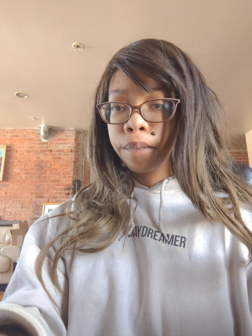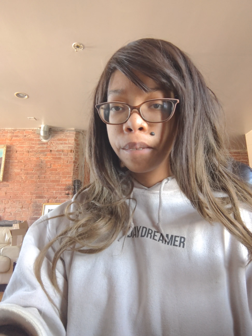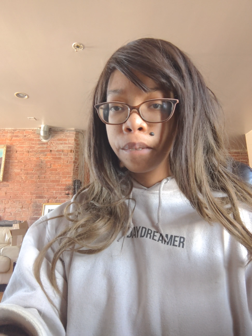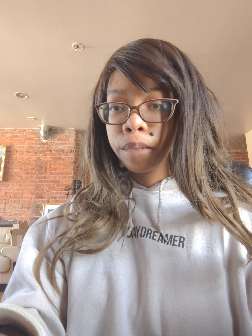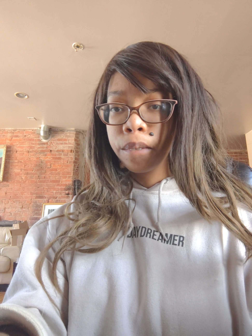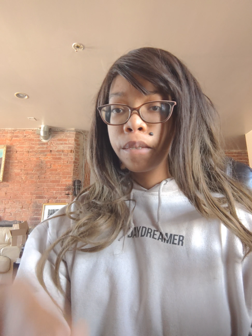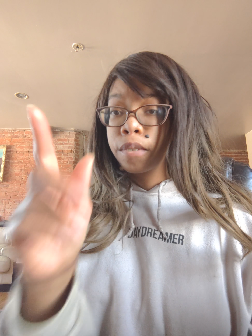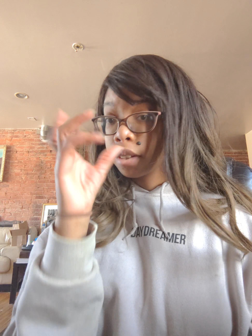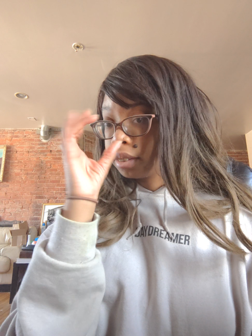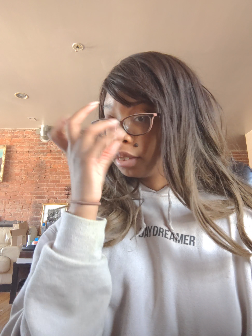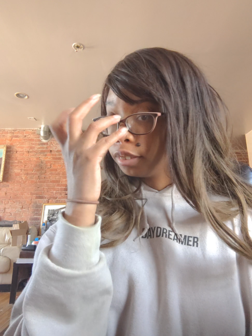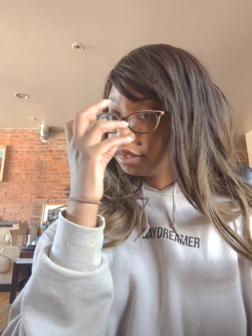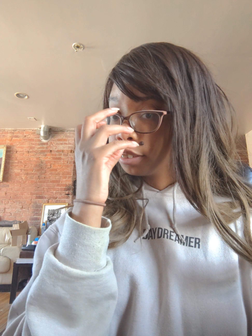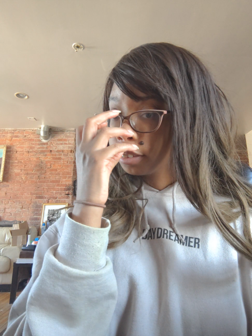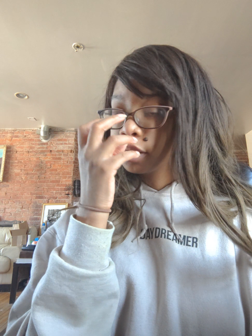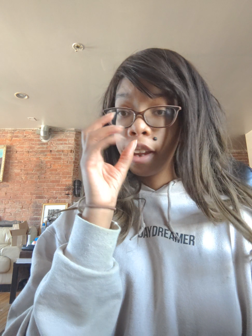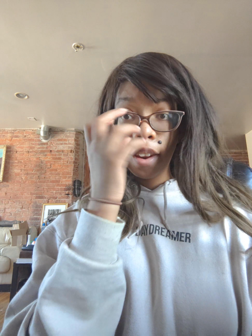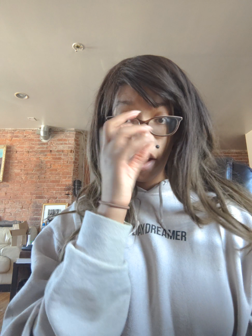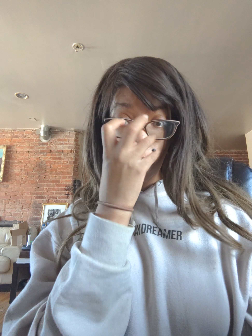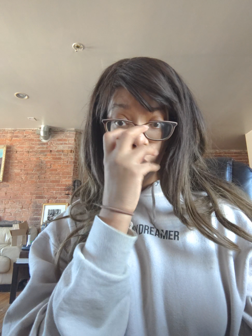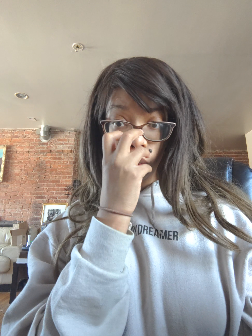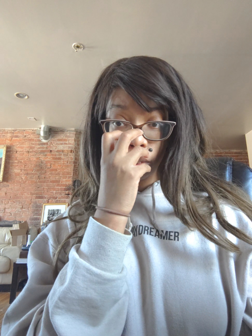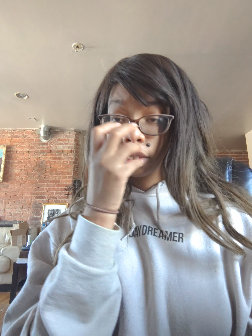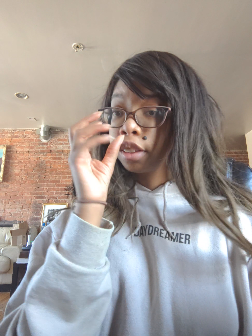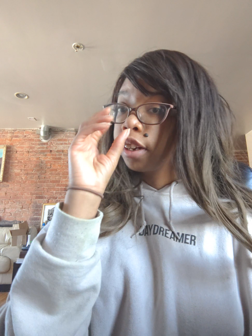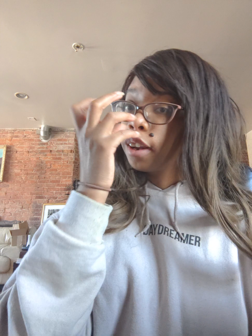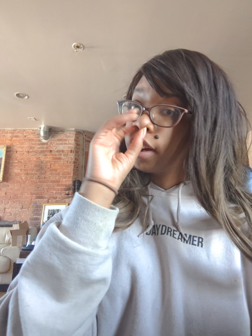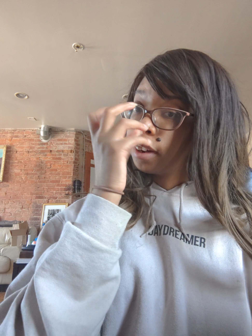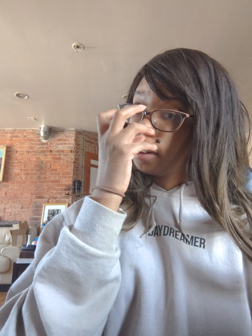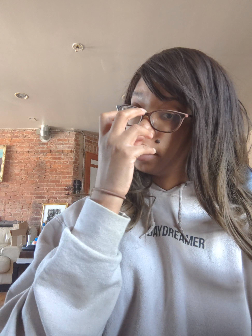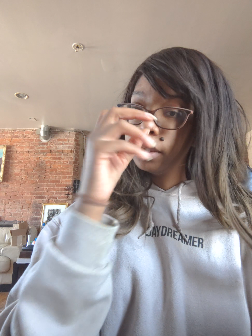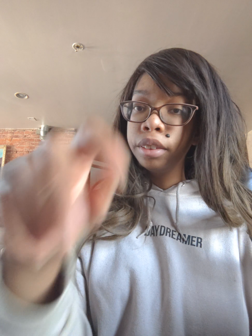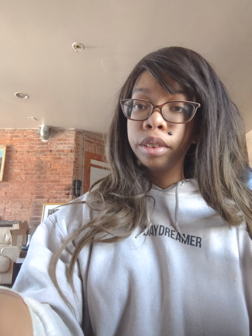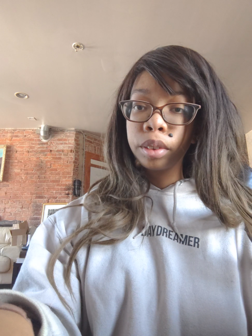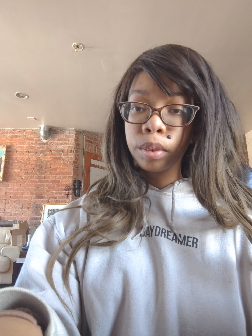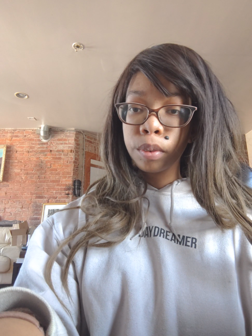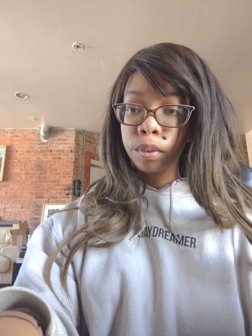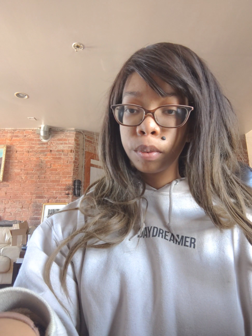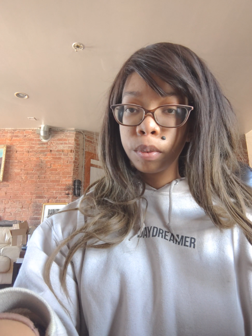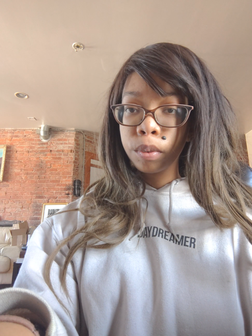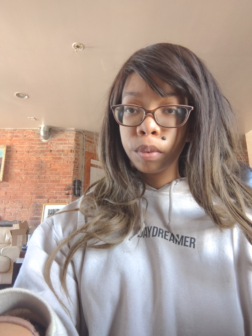clown